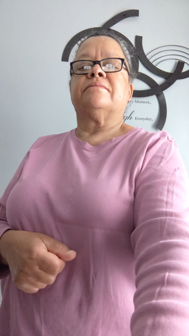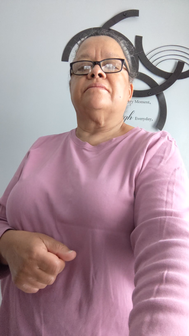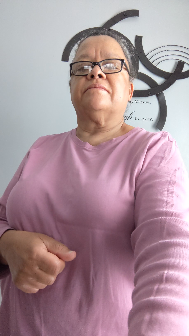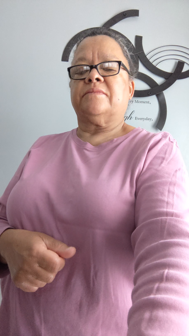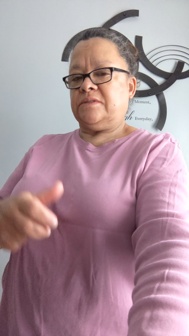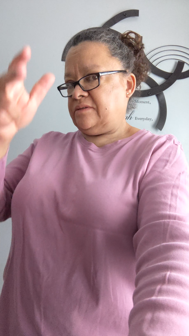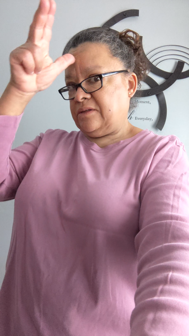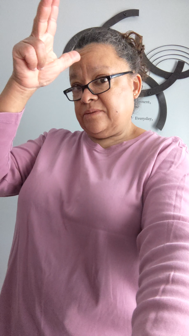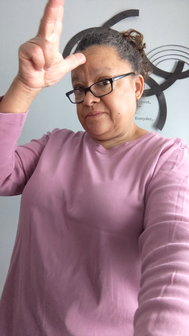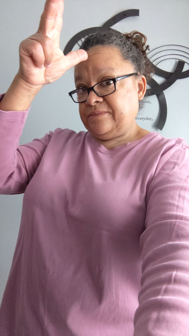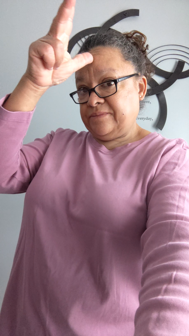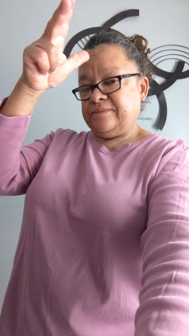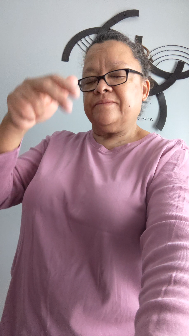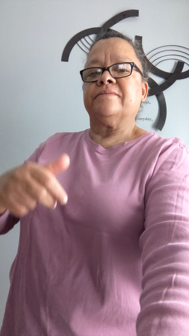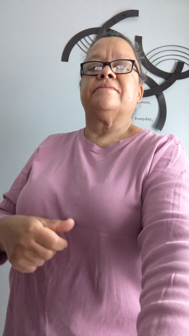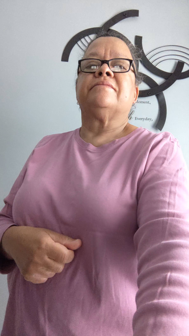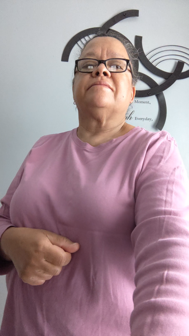rooster